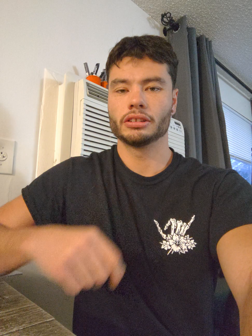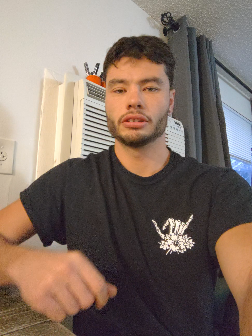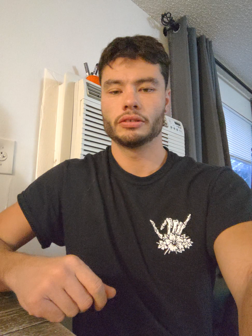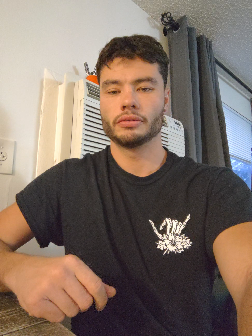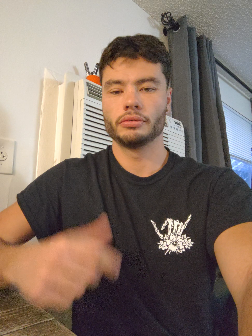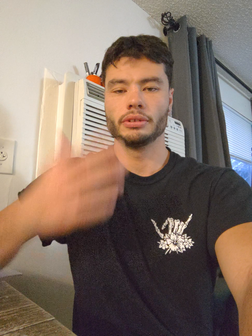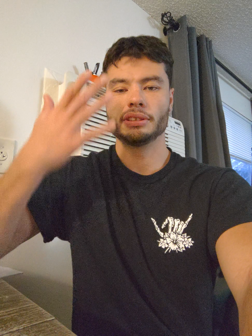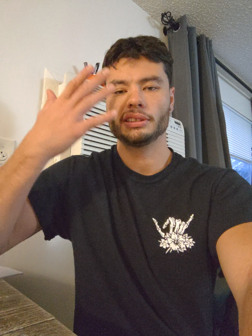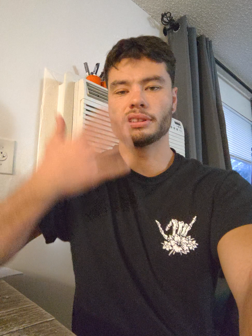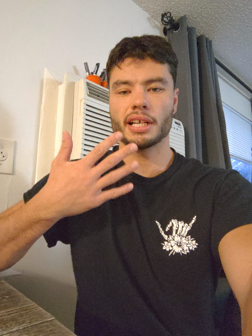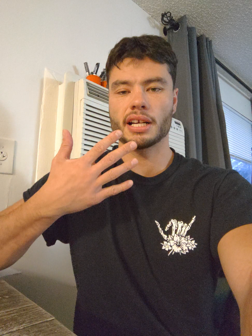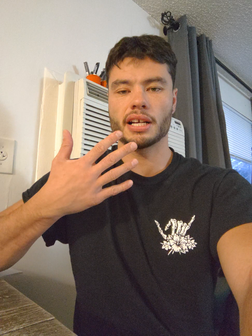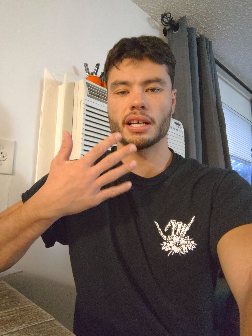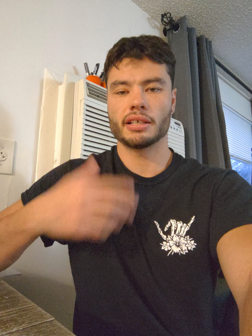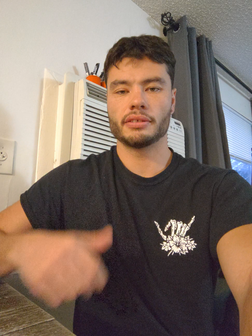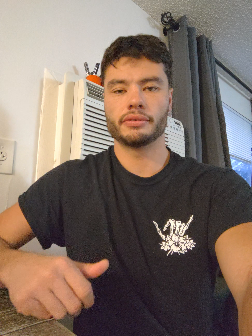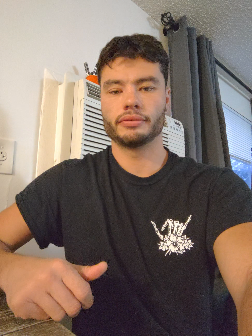sad